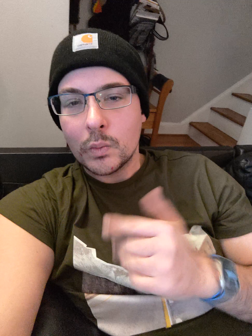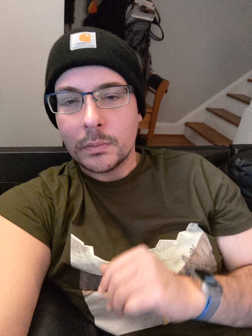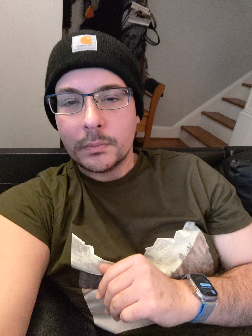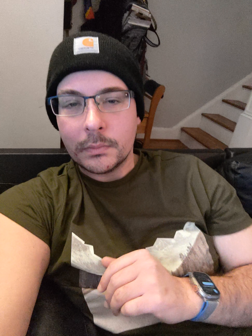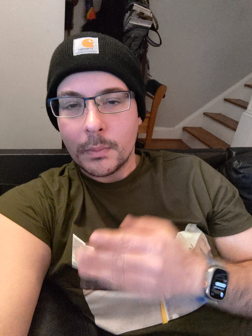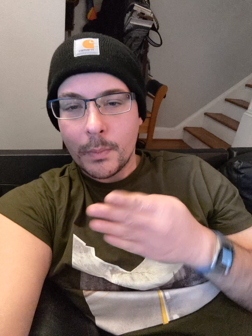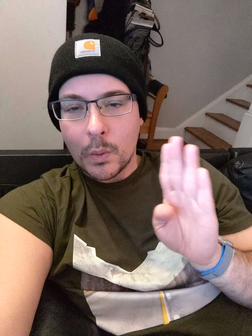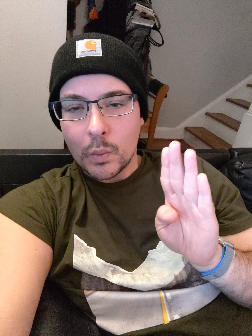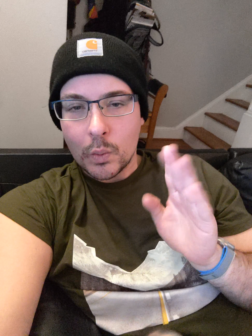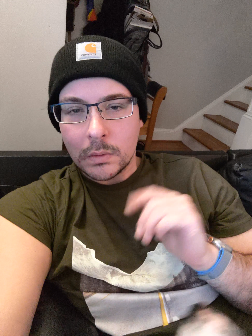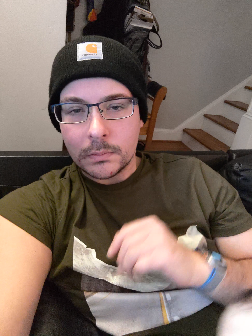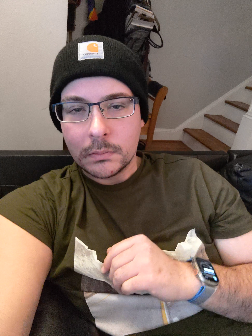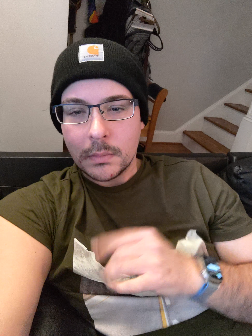blue